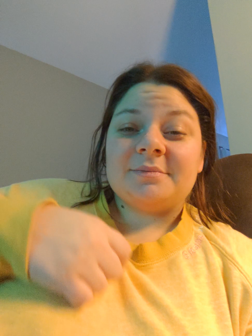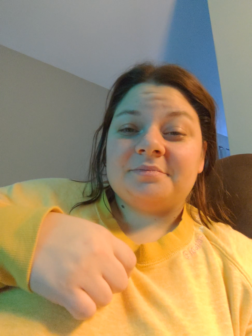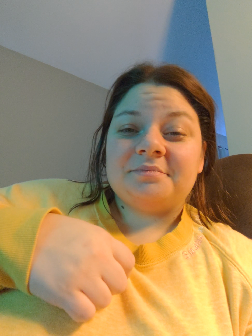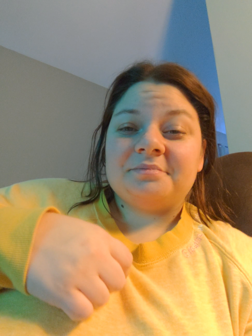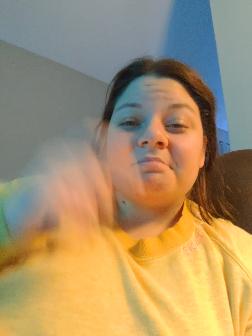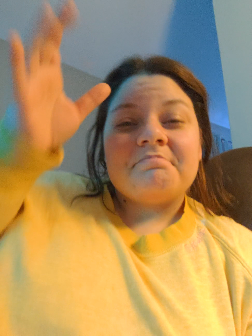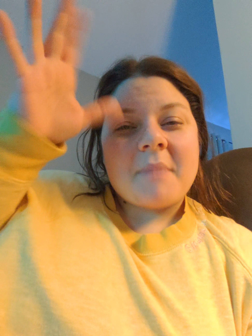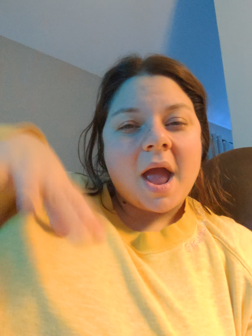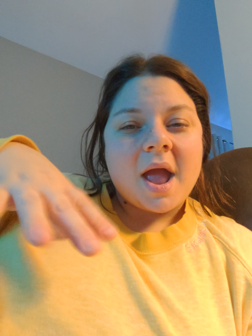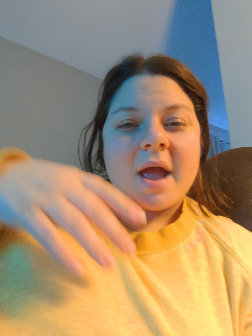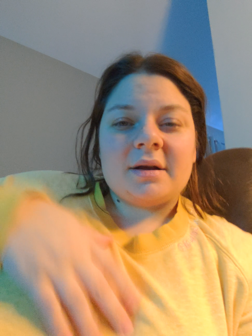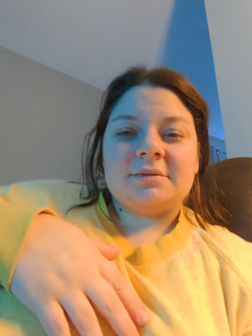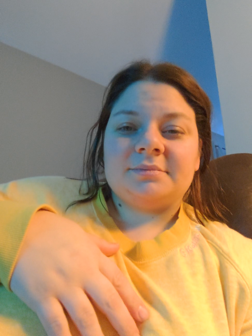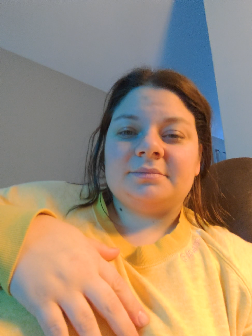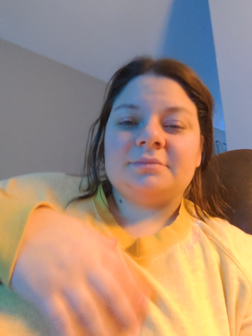man